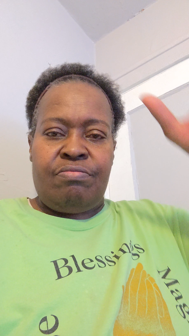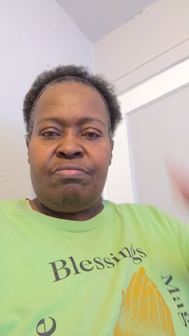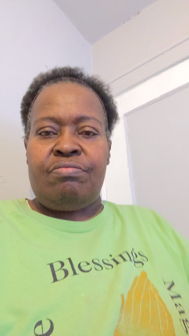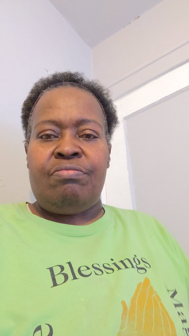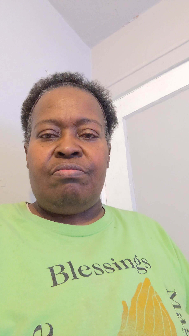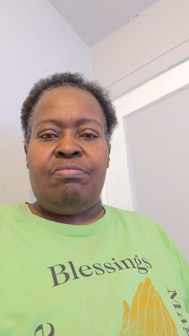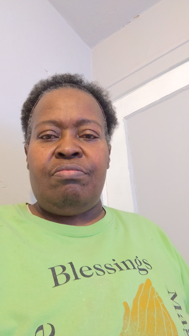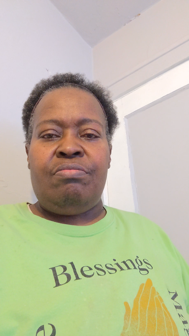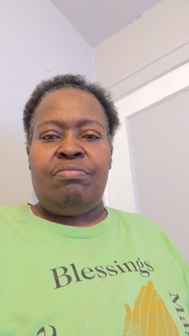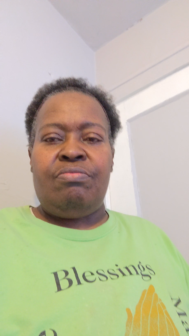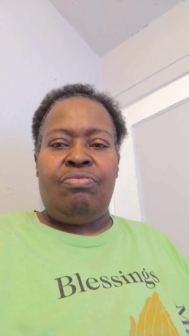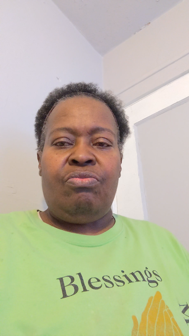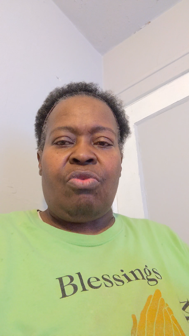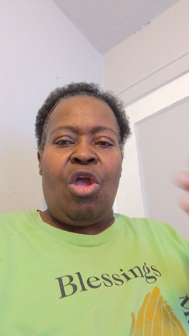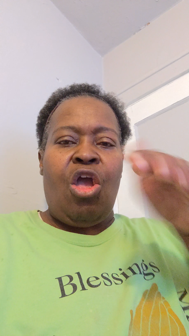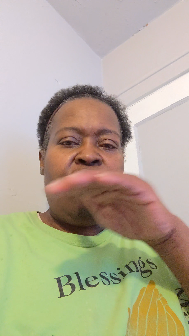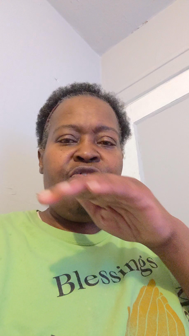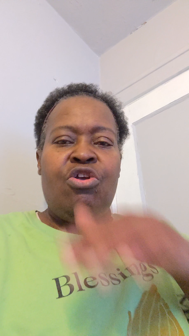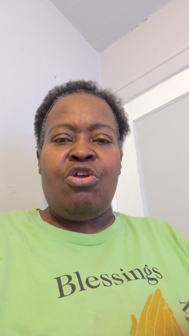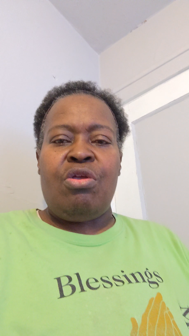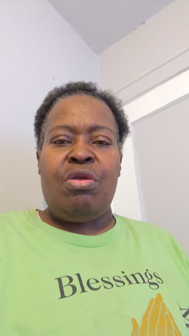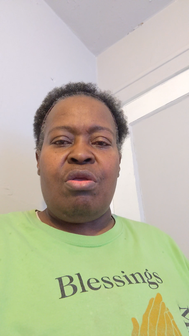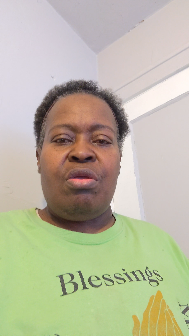cover